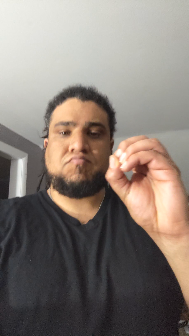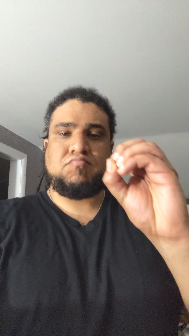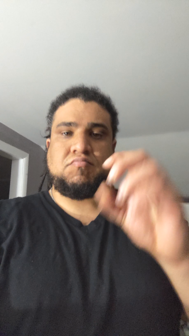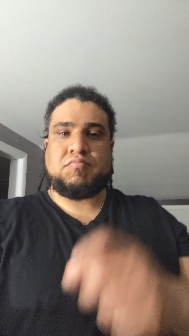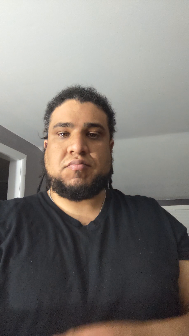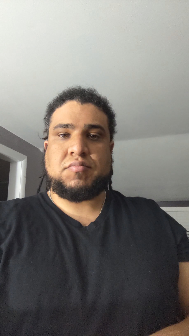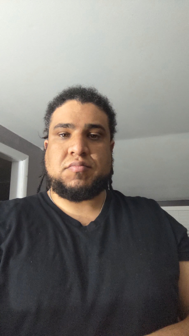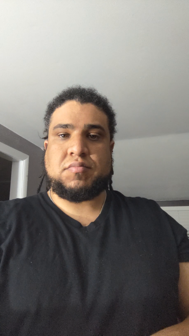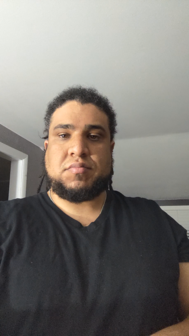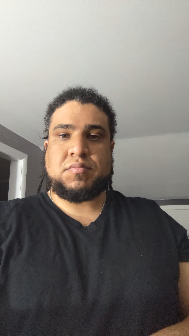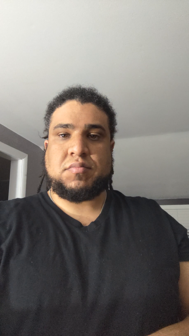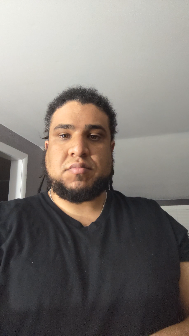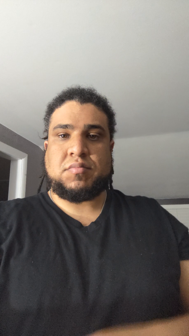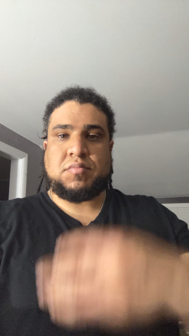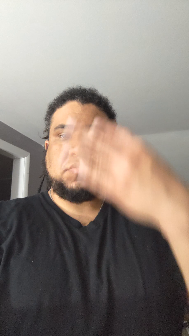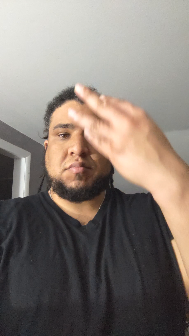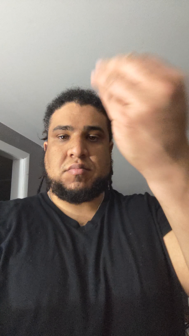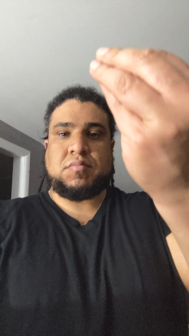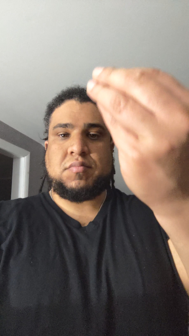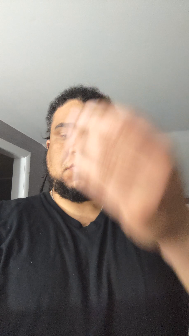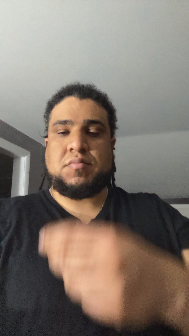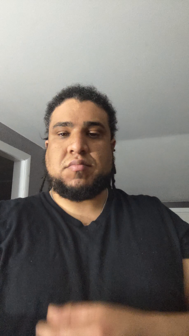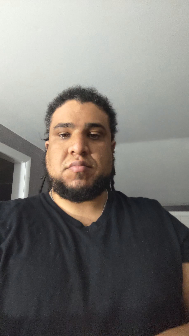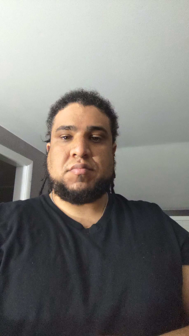going to